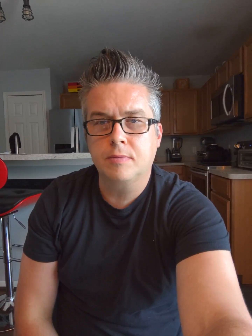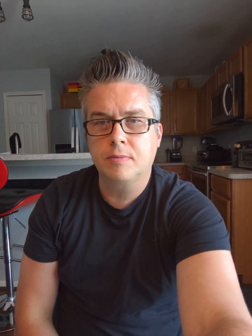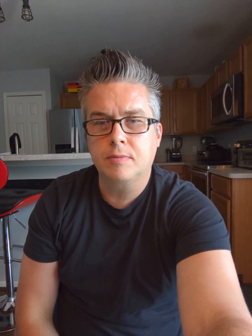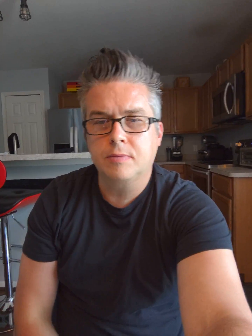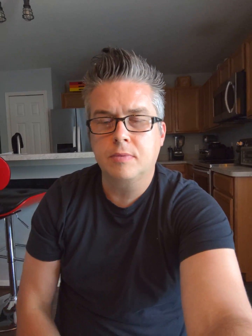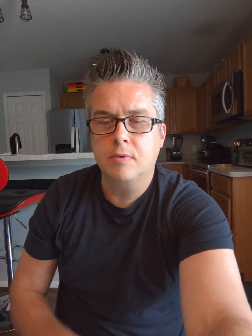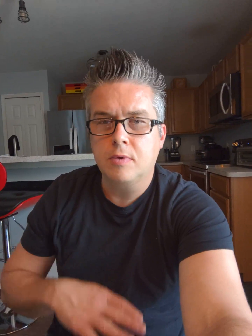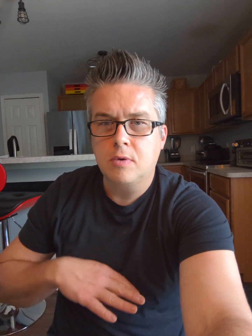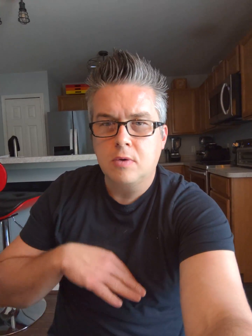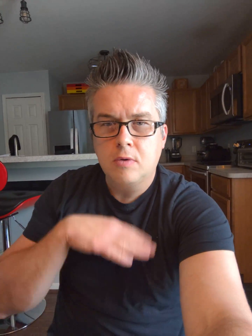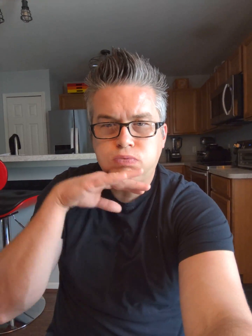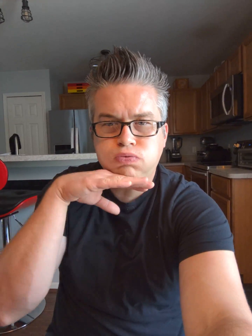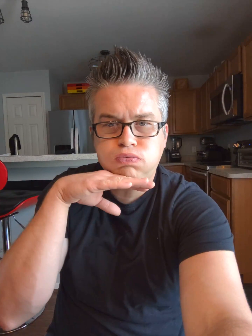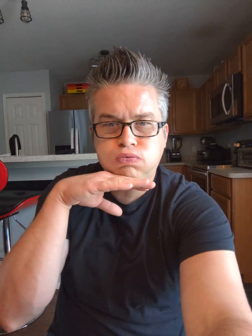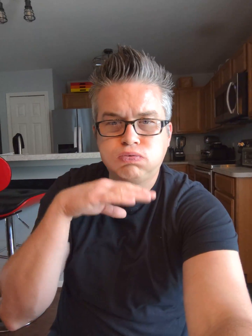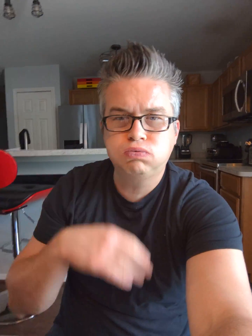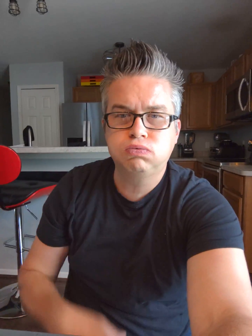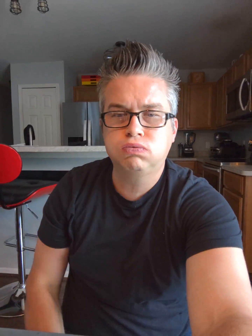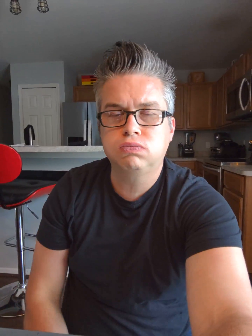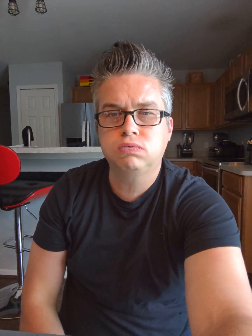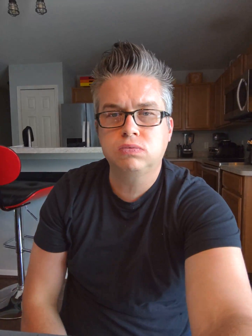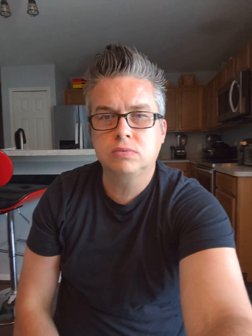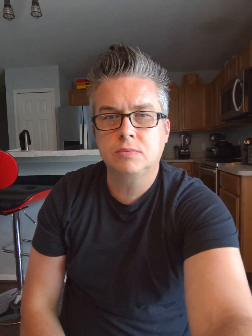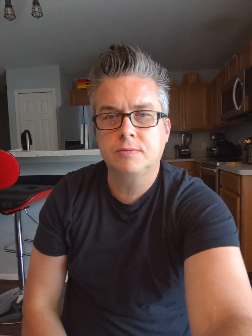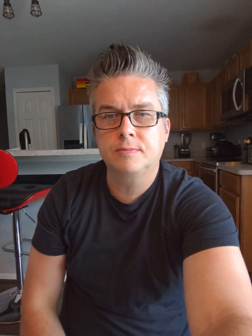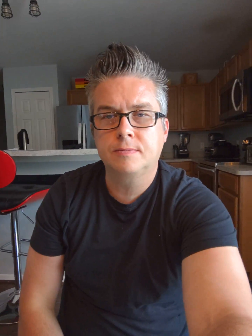full